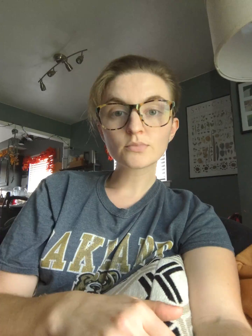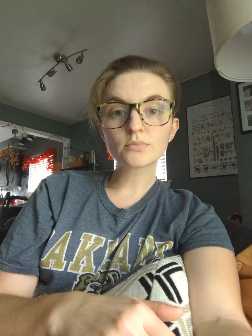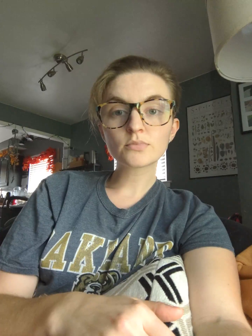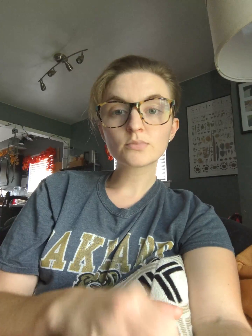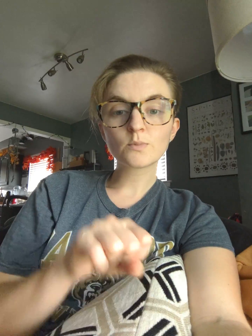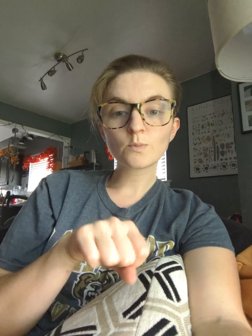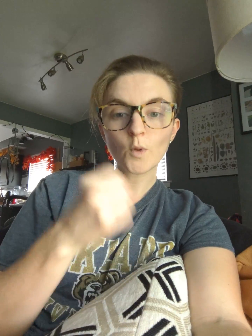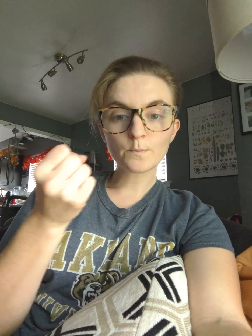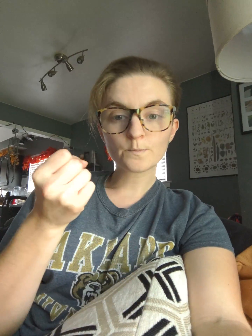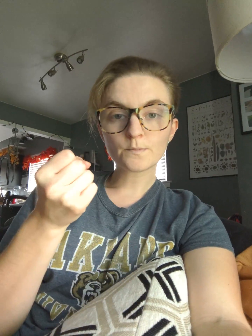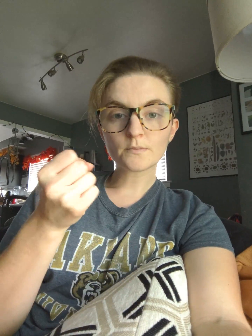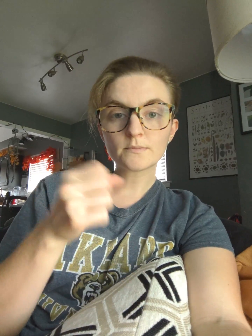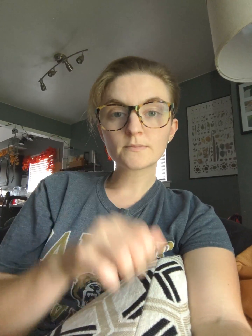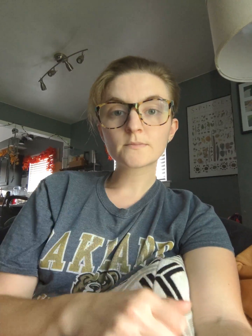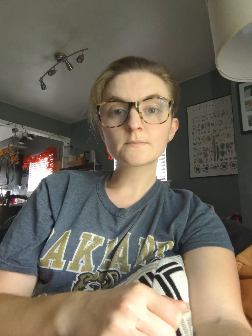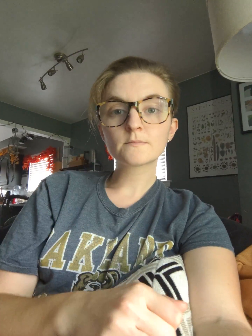break